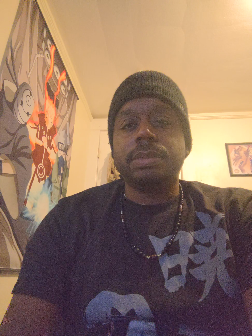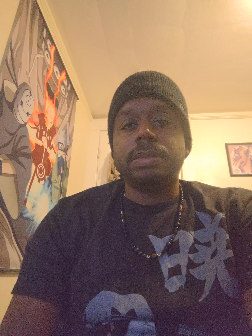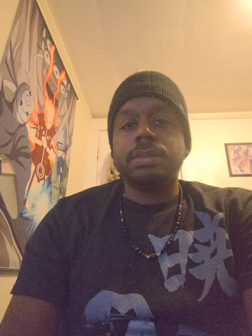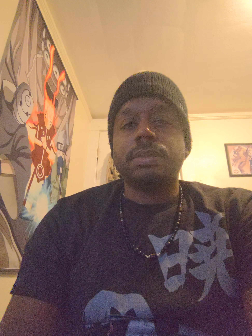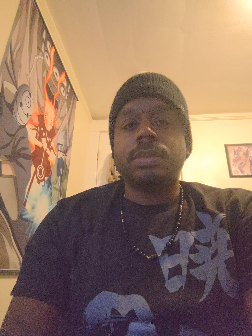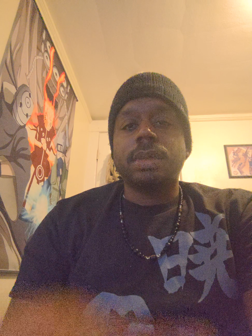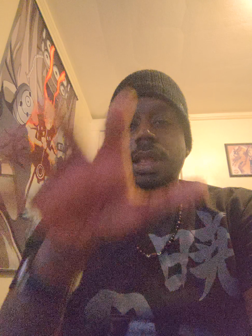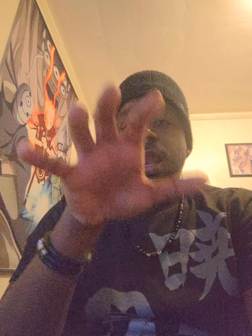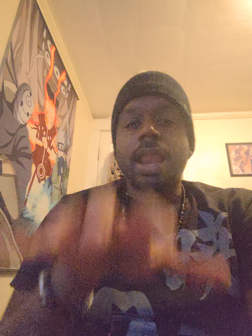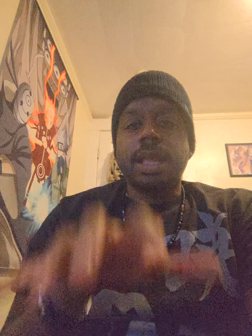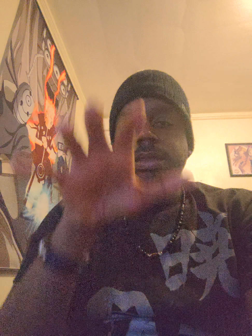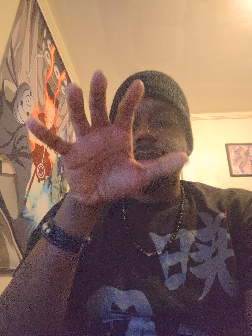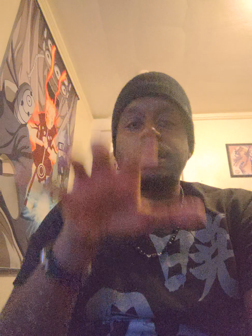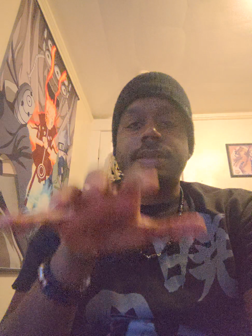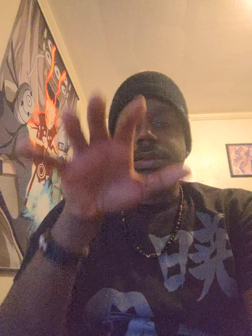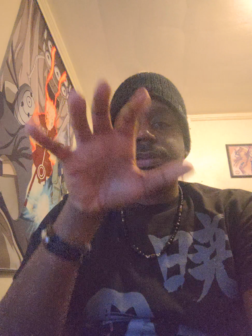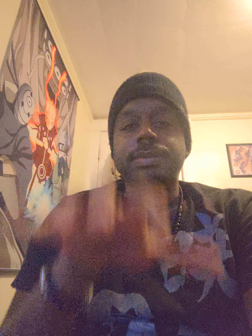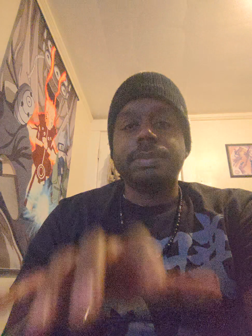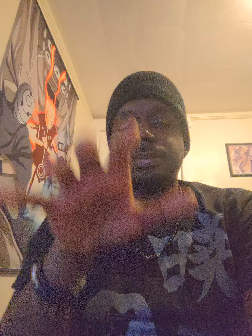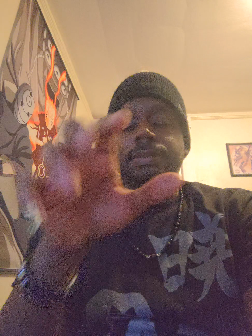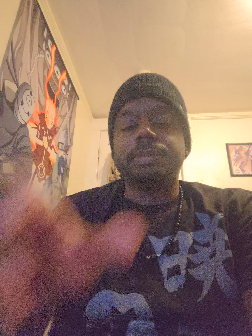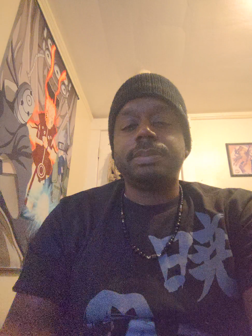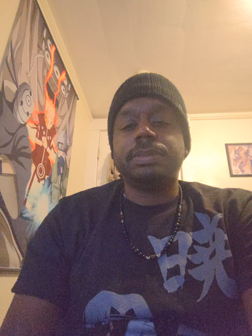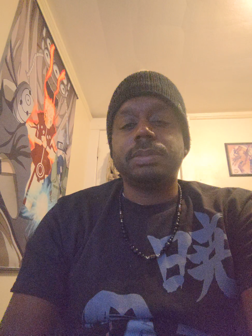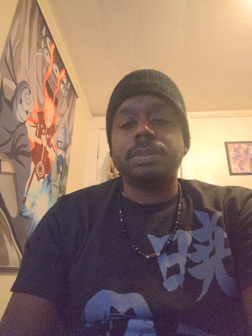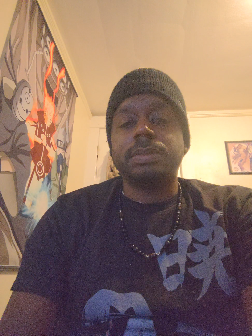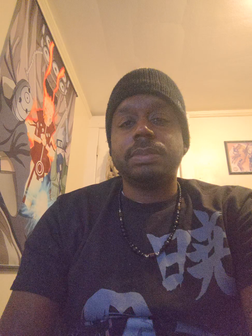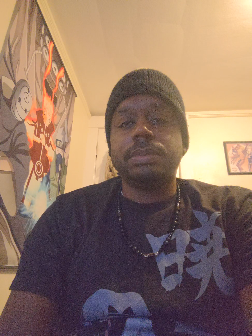alligator